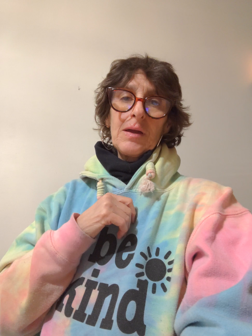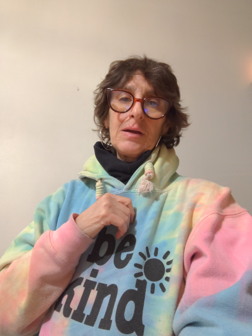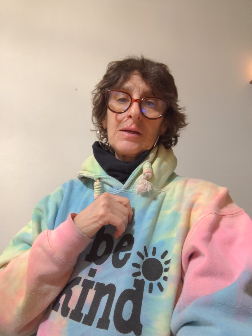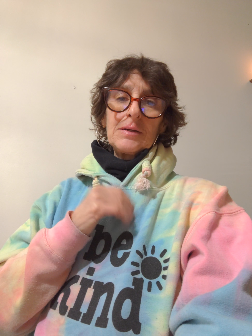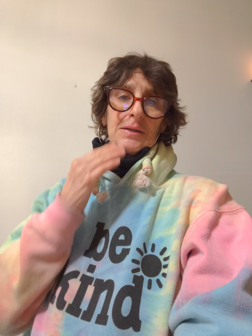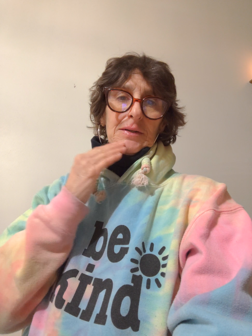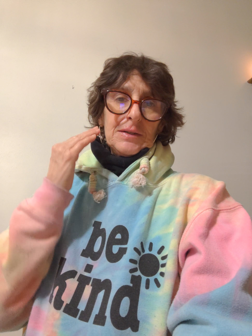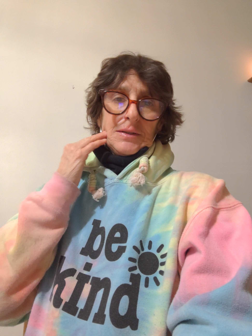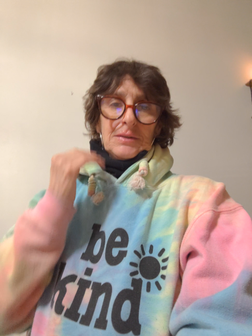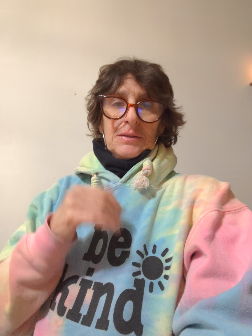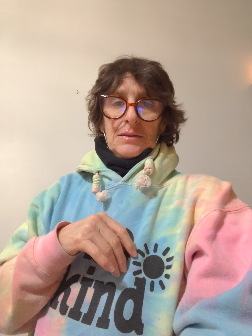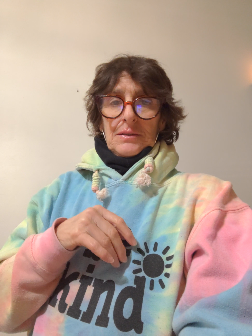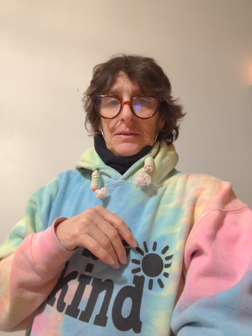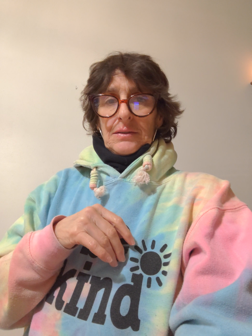kiss